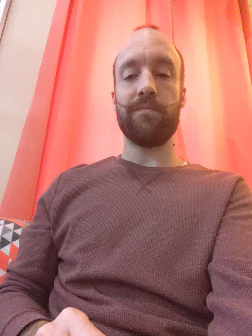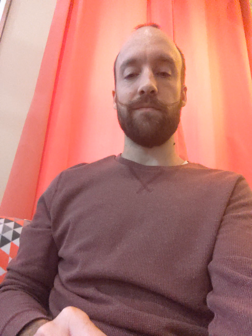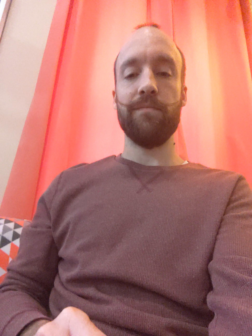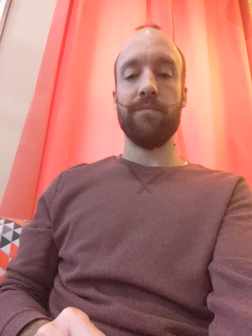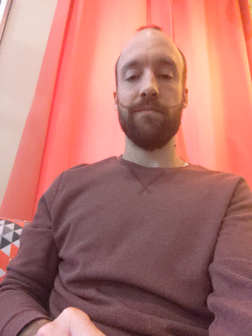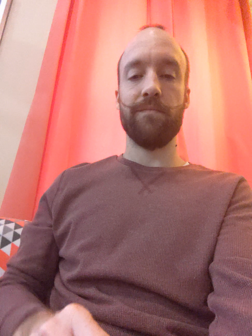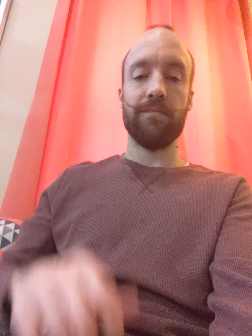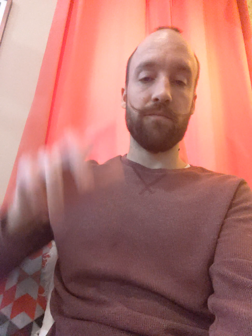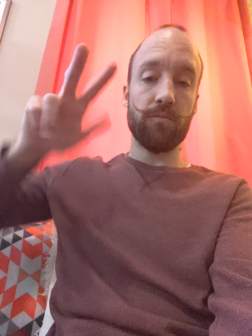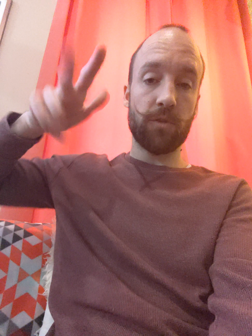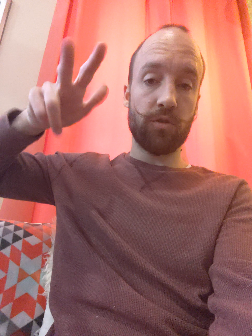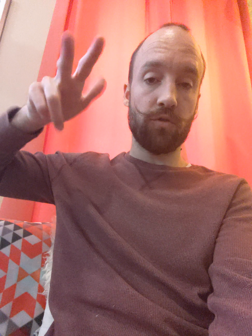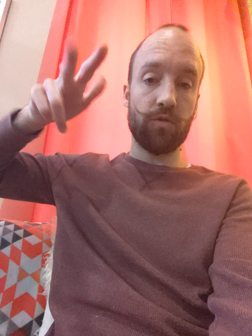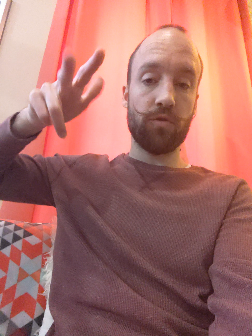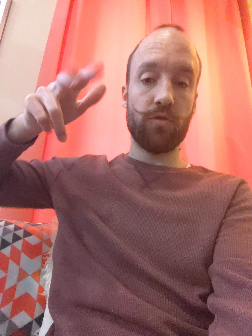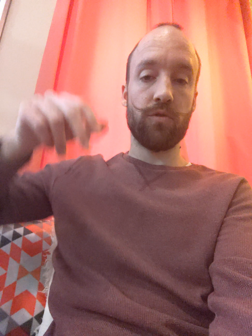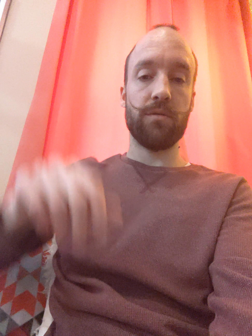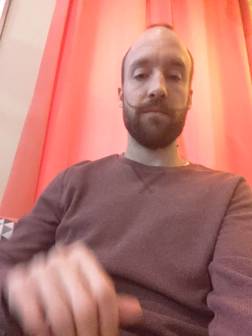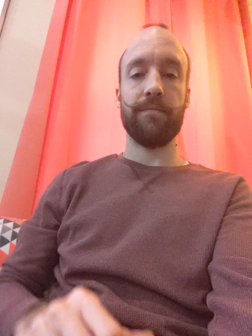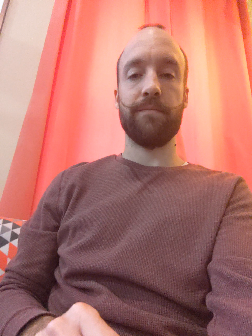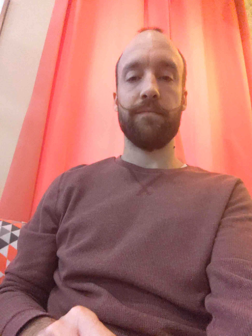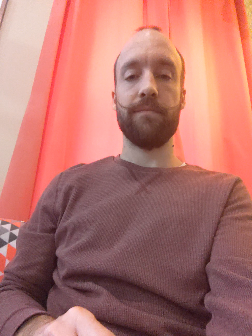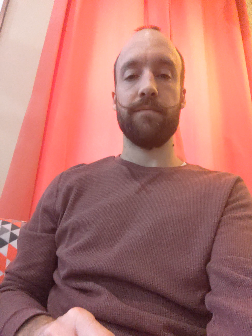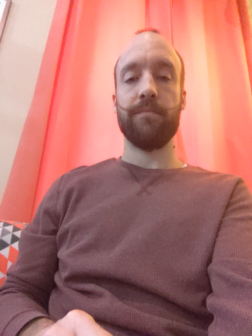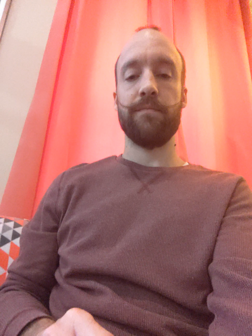helicopter